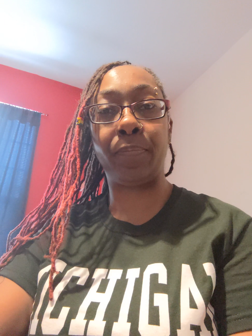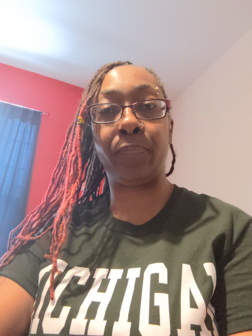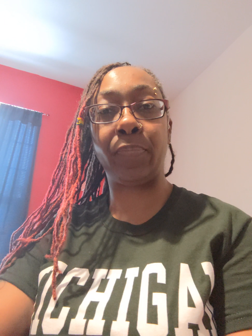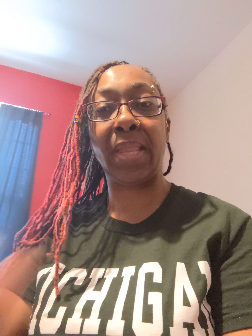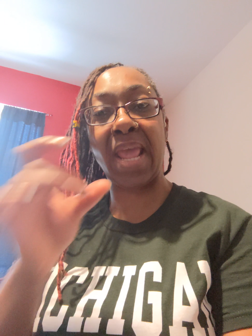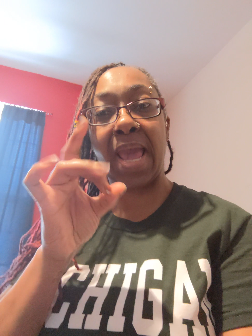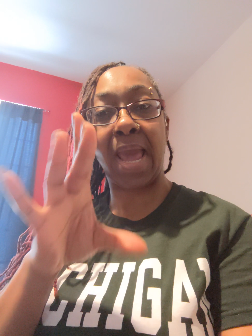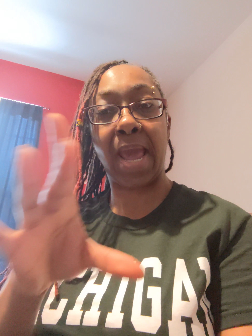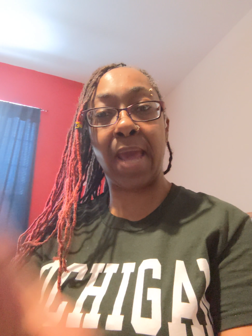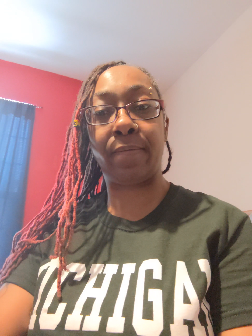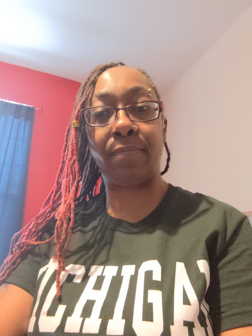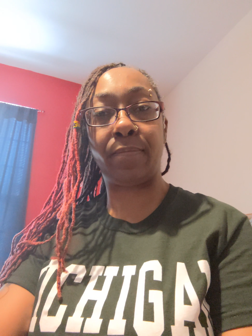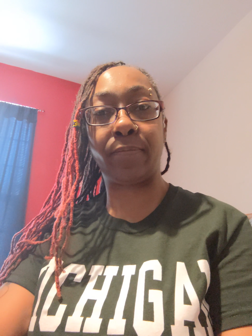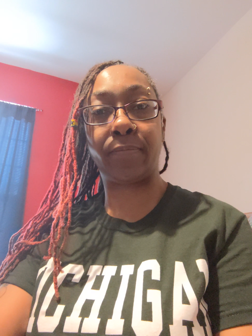hate